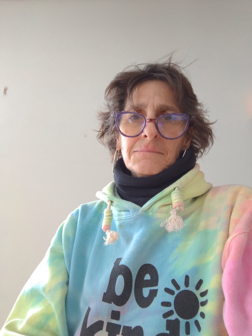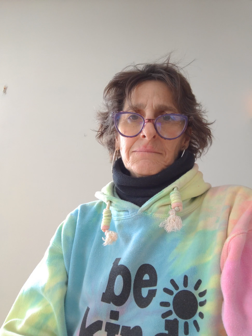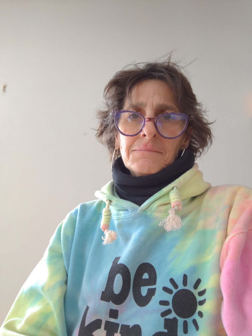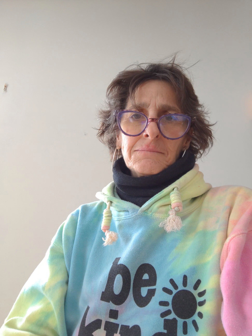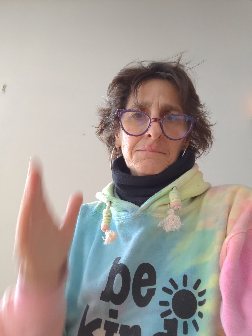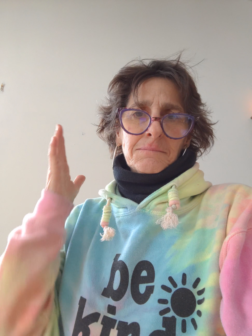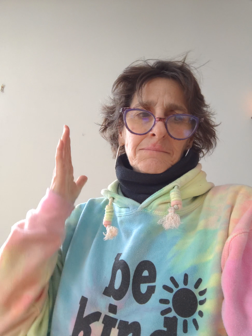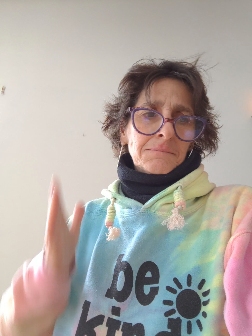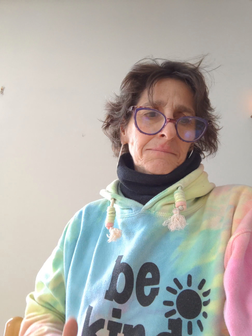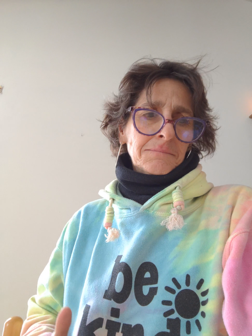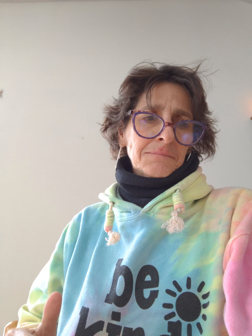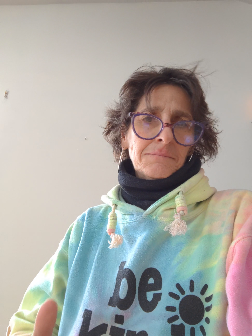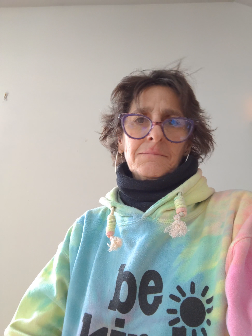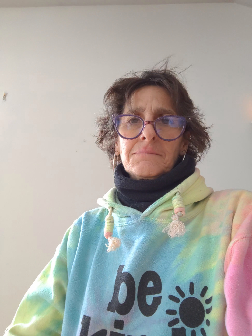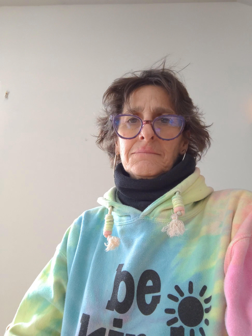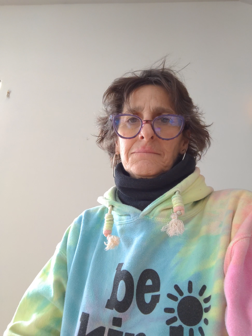beside